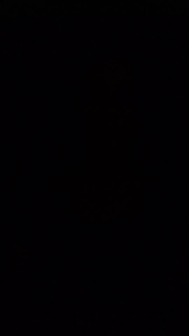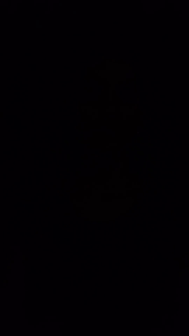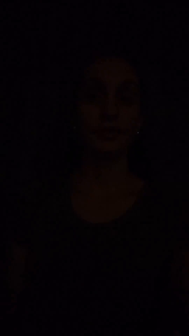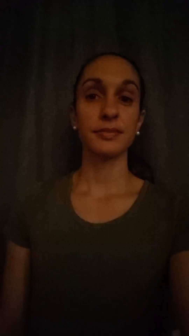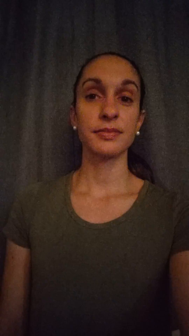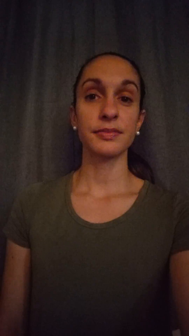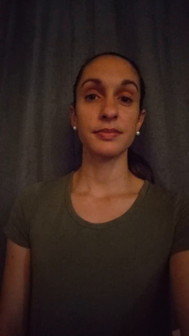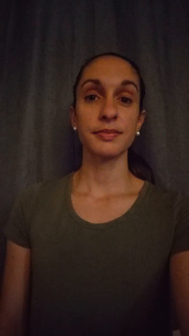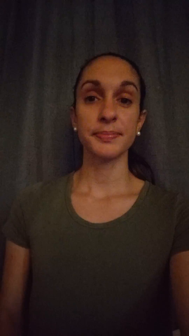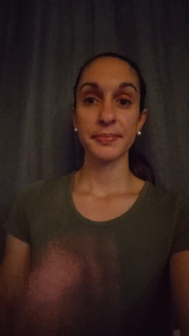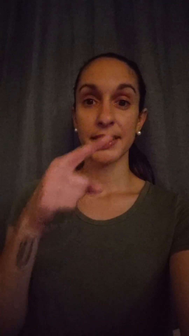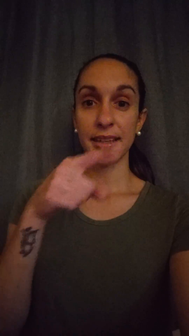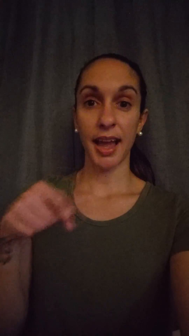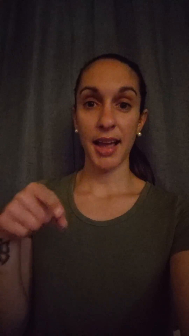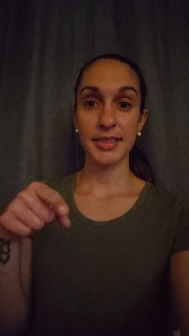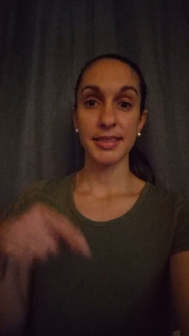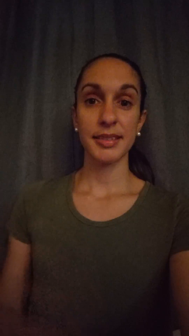cut